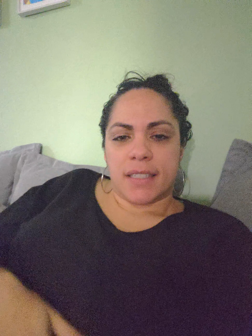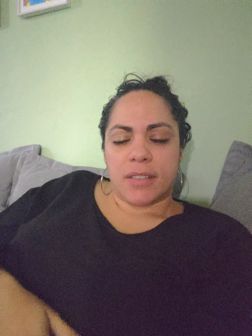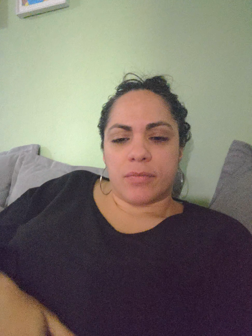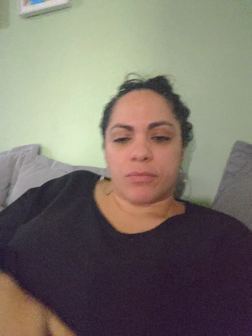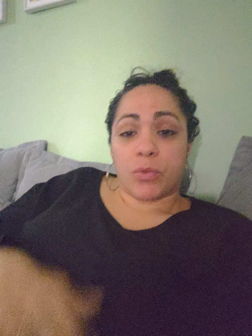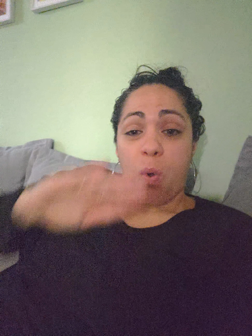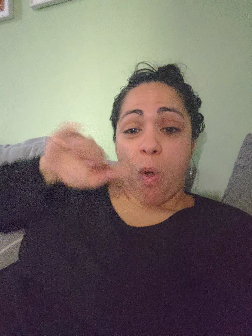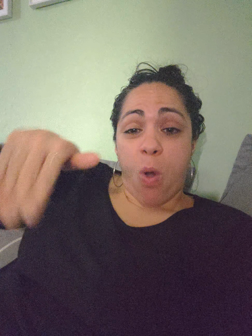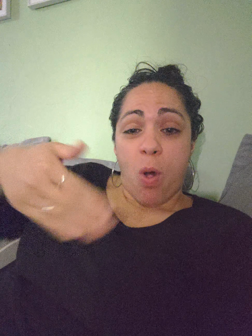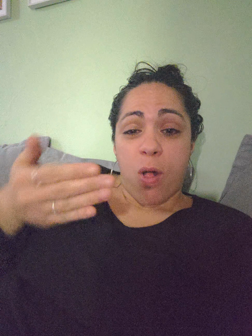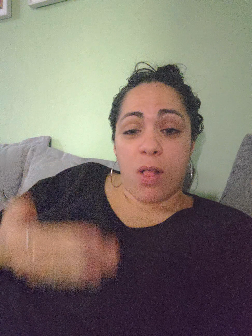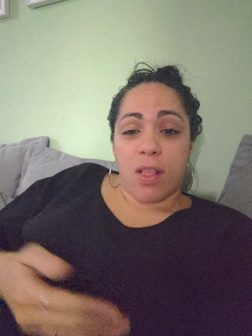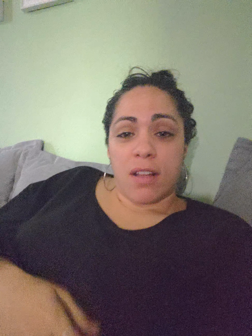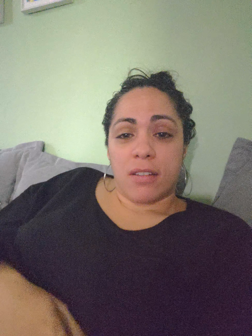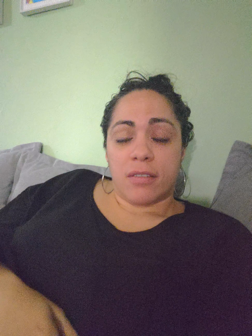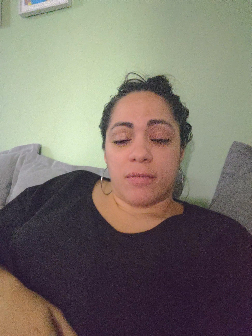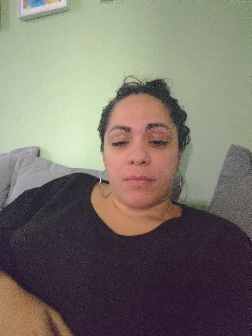all